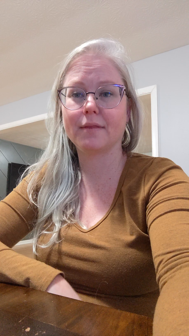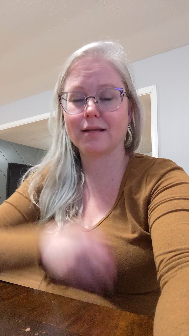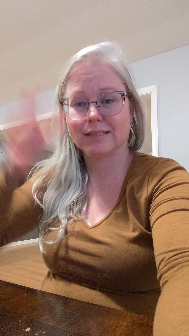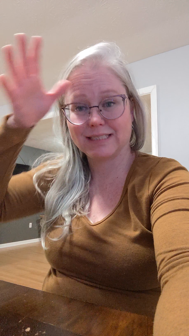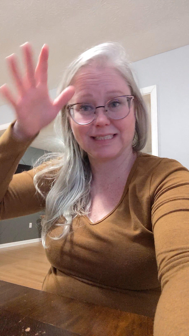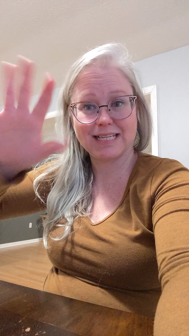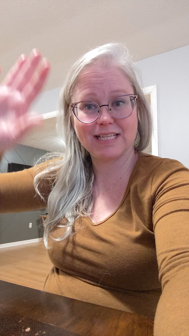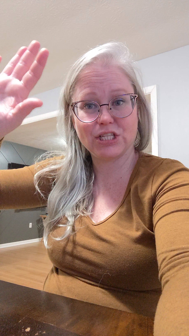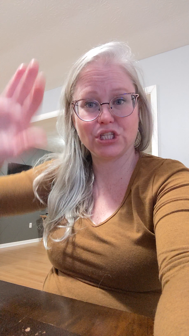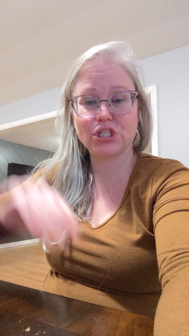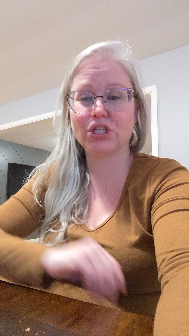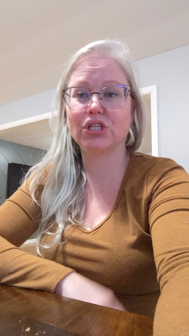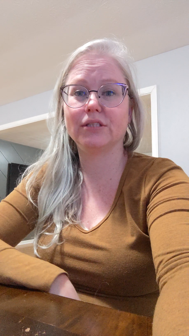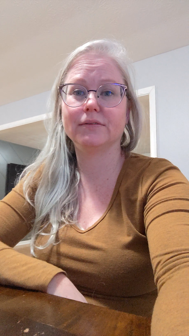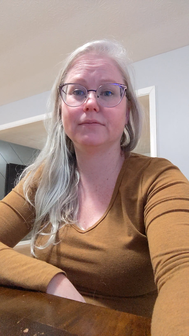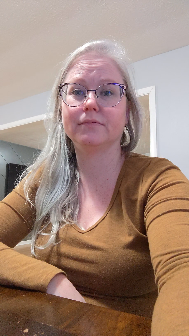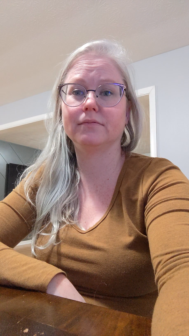deer